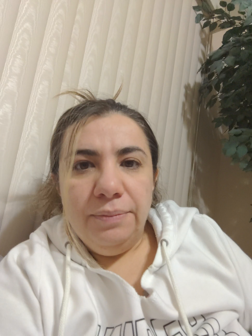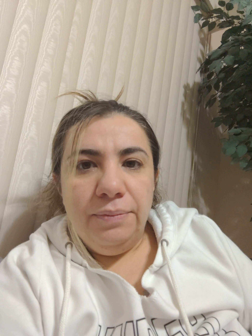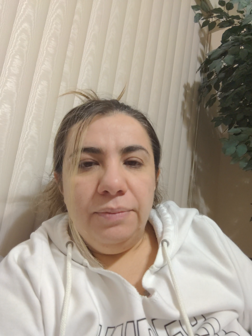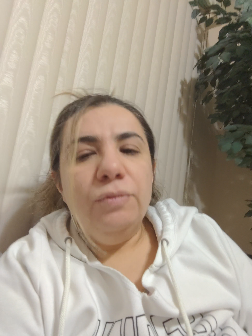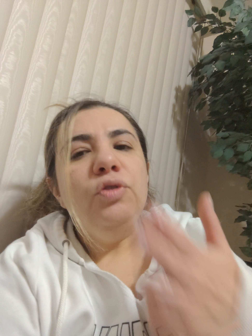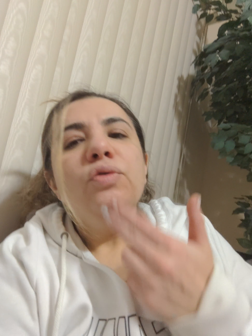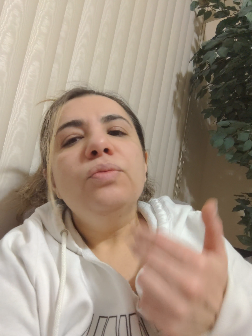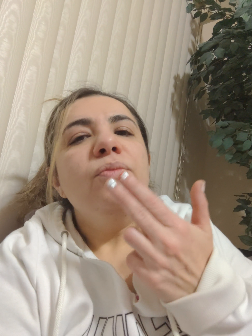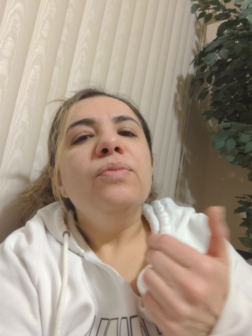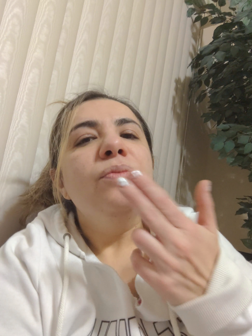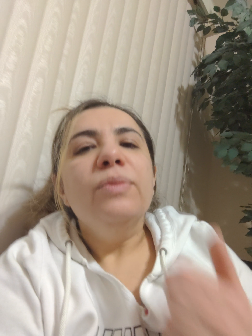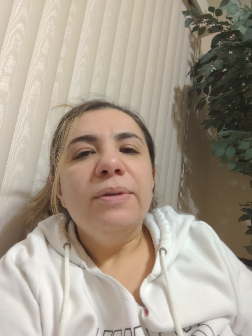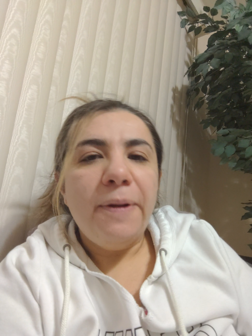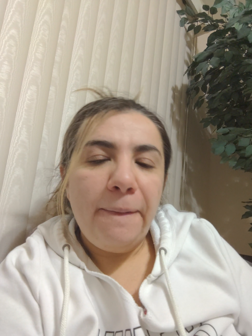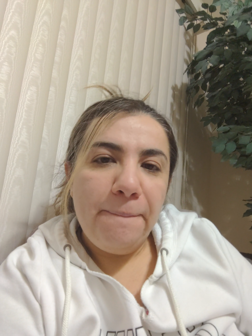cute